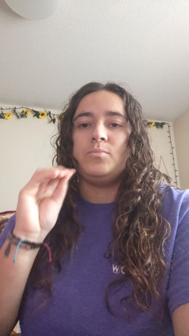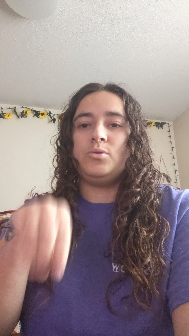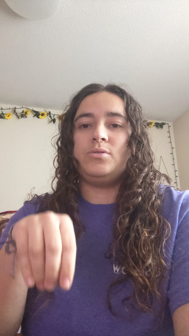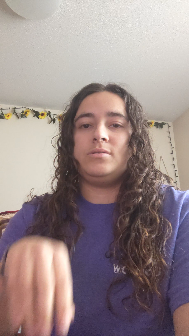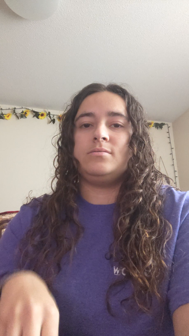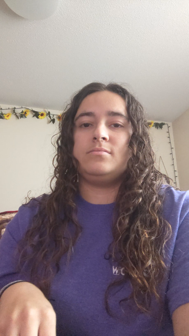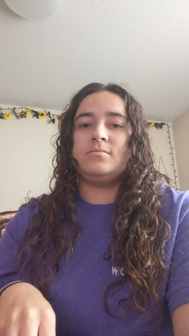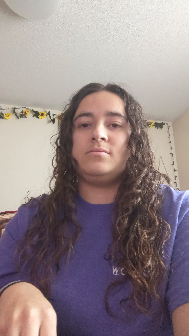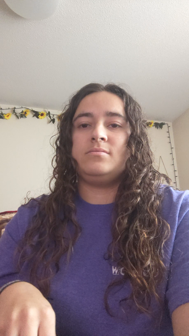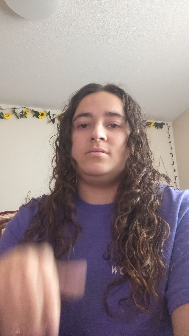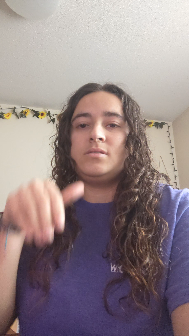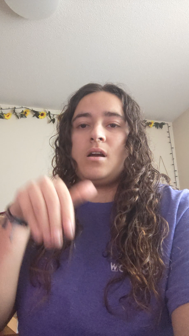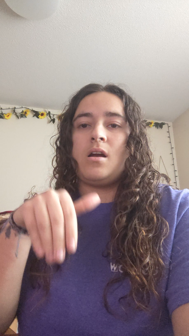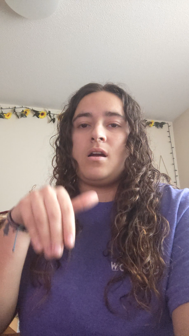night night